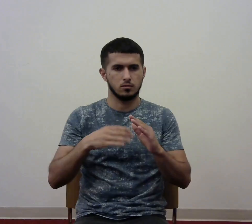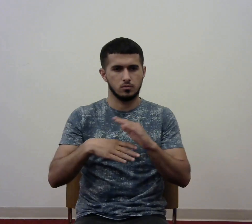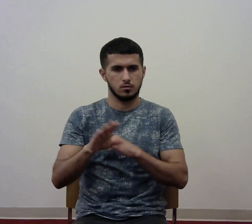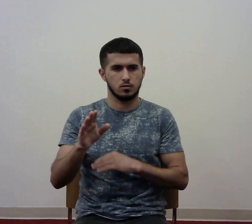getmək